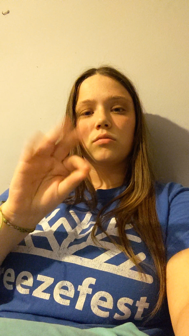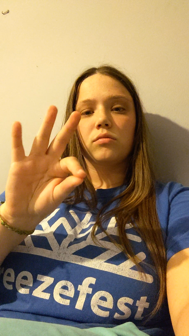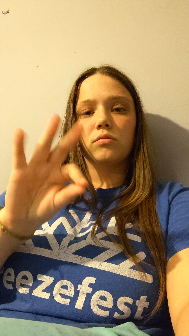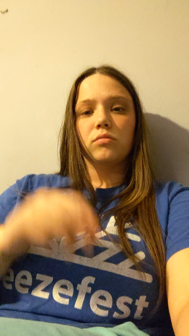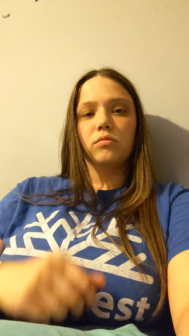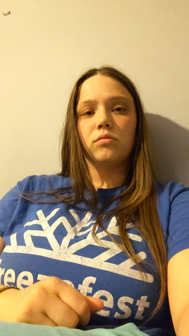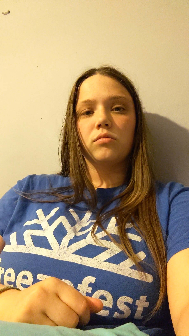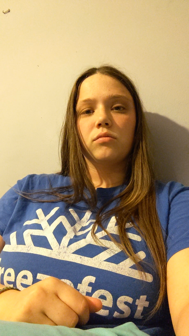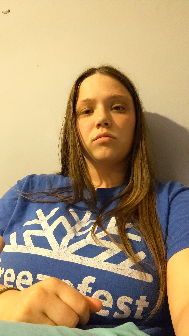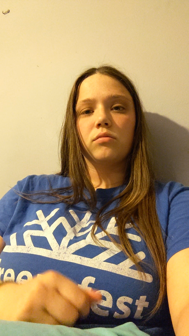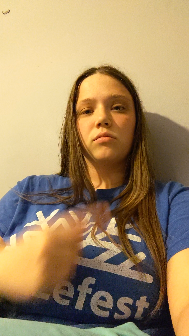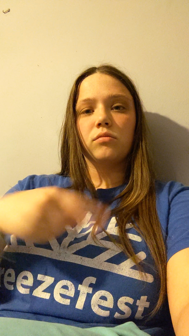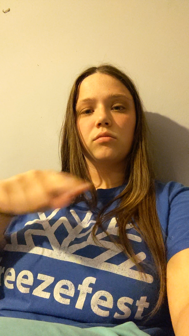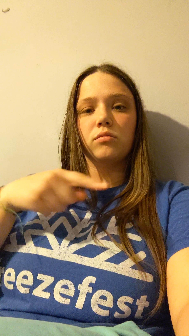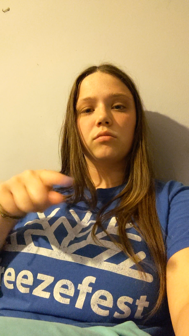knife